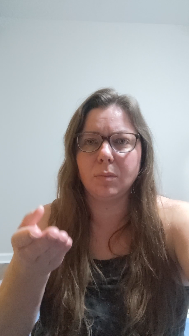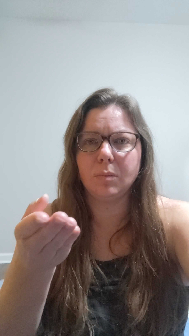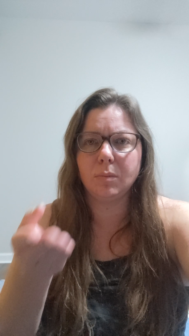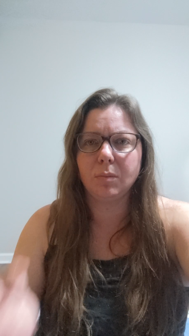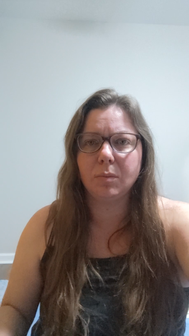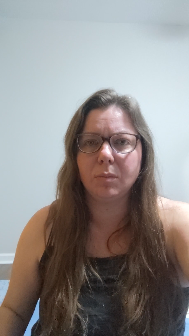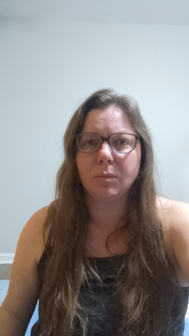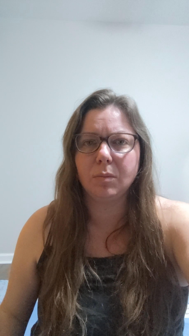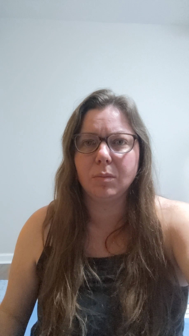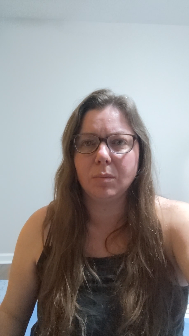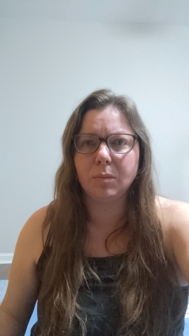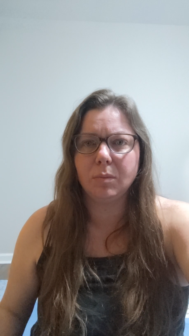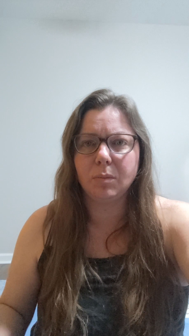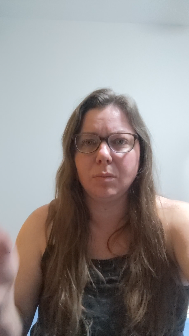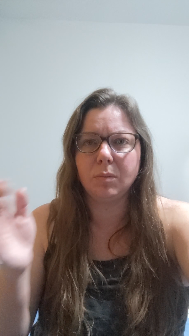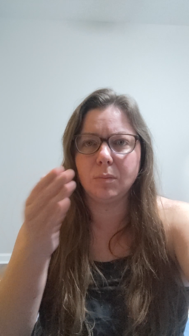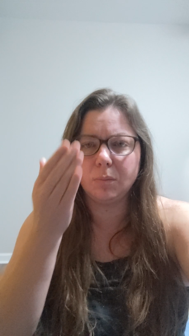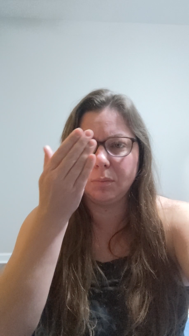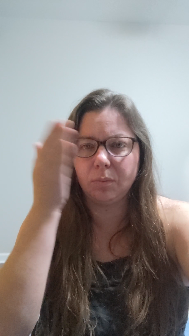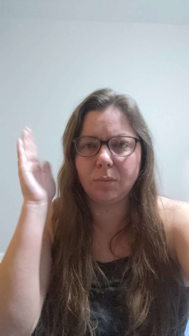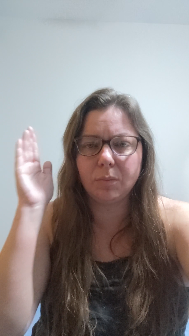peekaboo